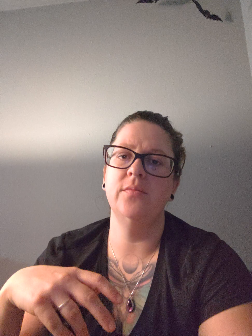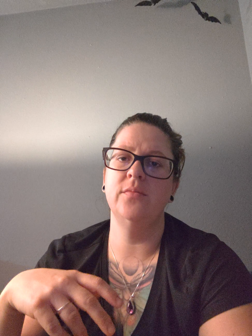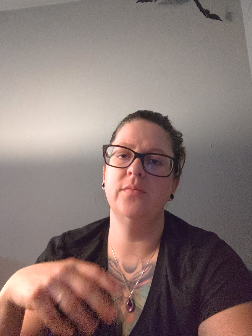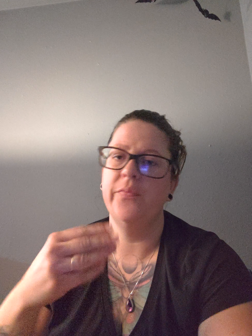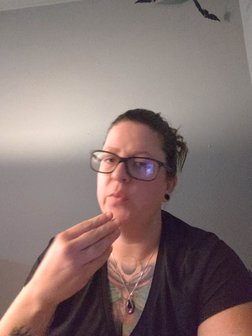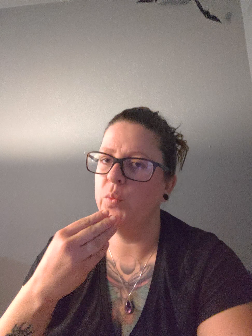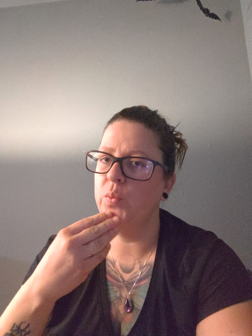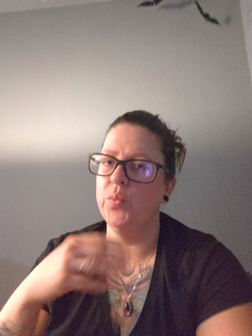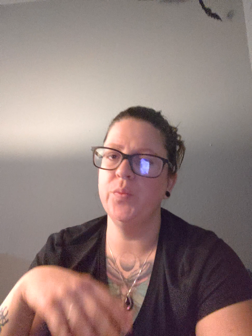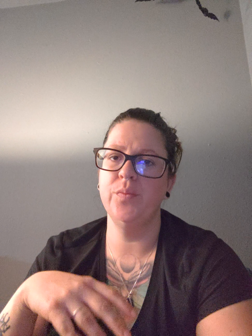food